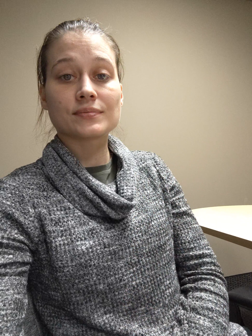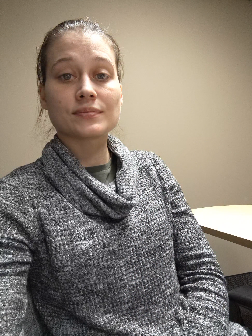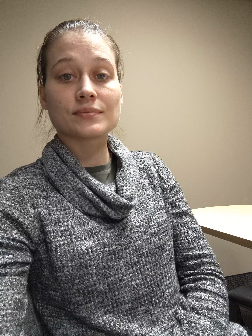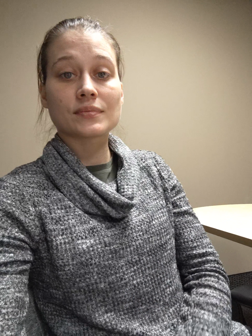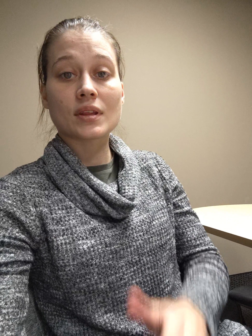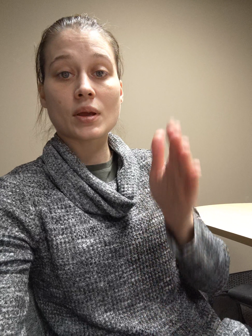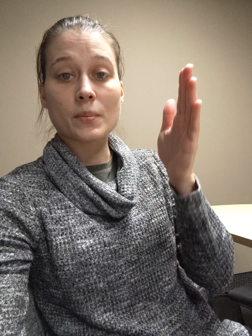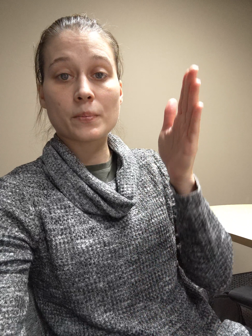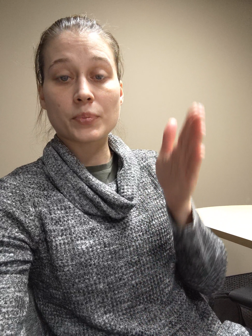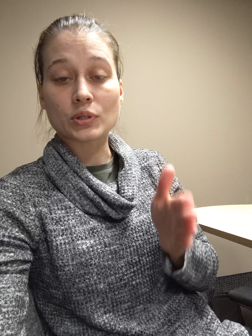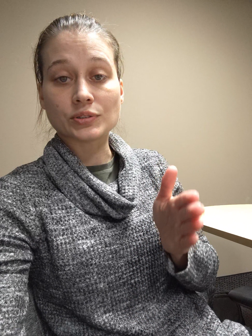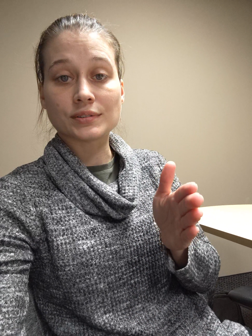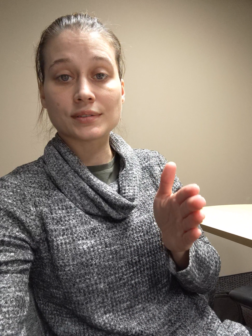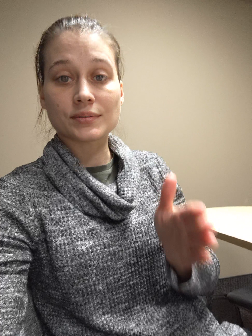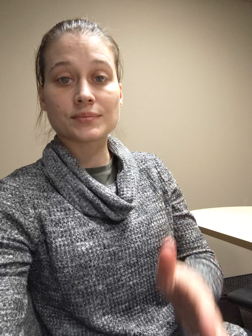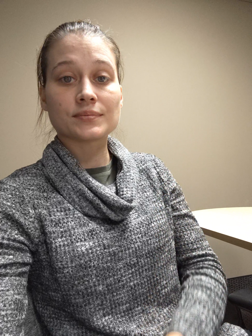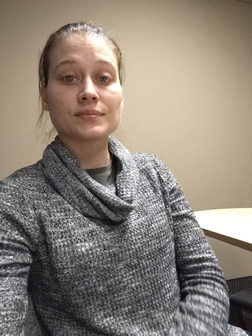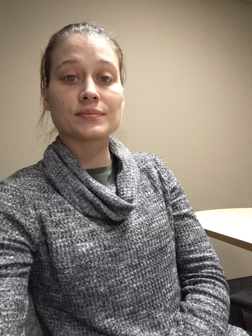person